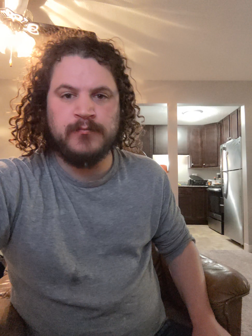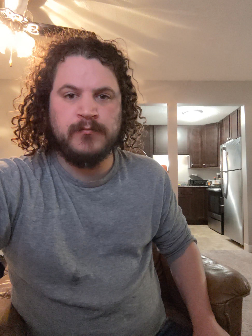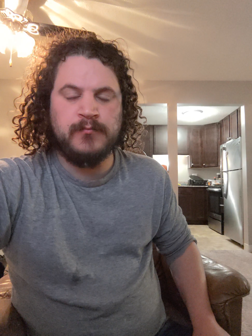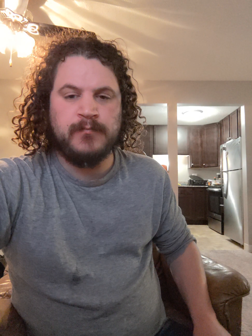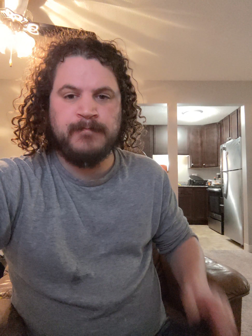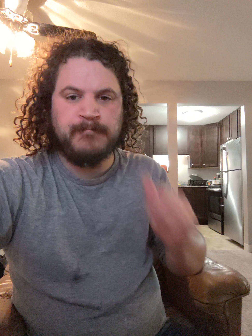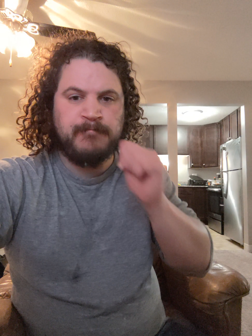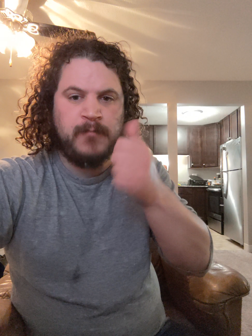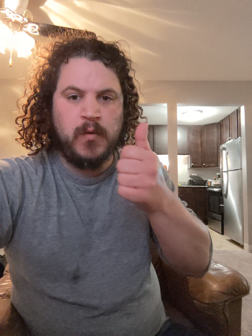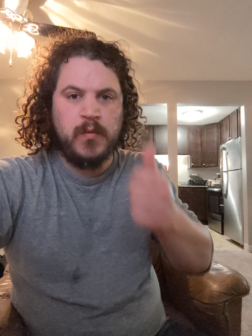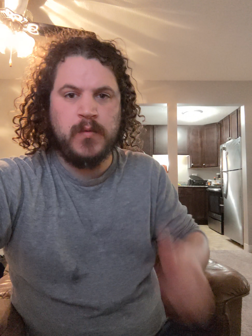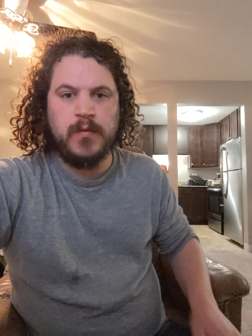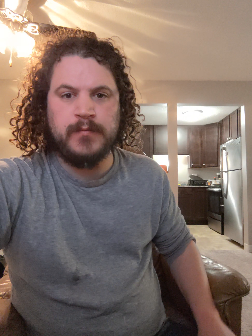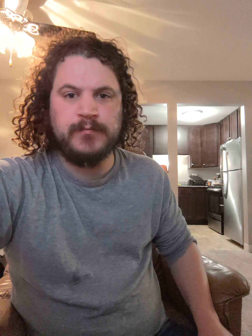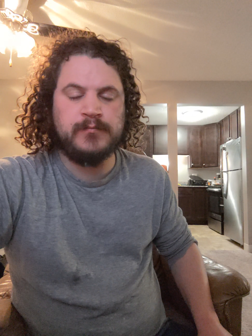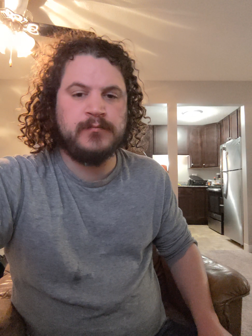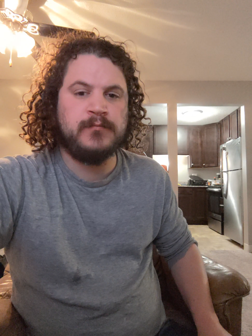tomorrow